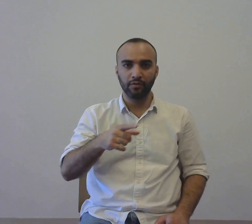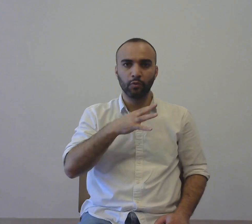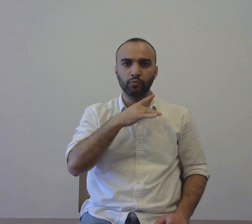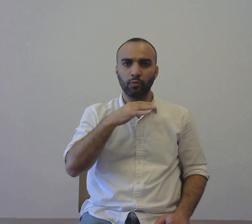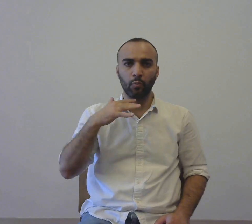çox